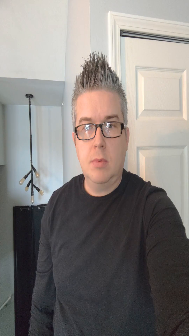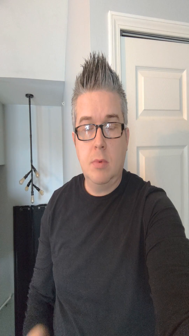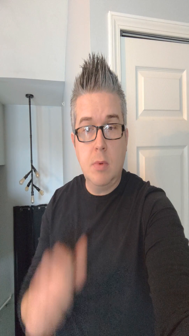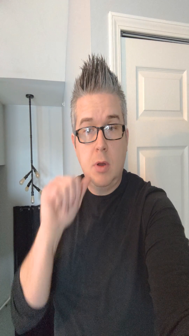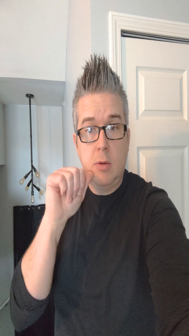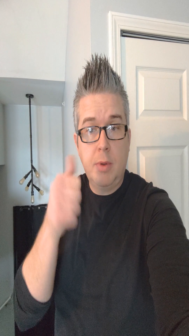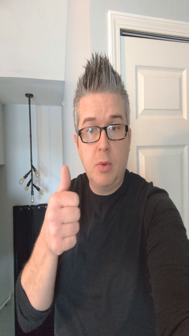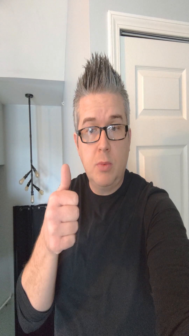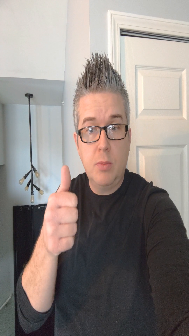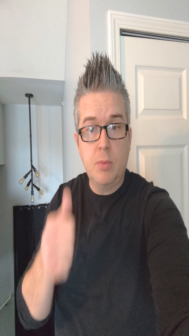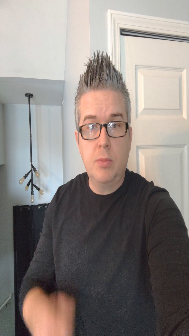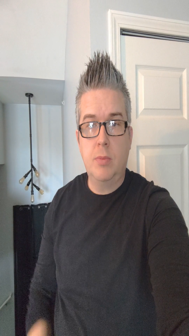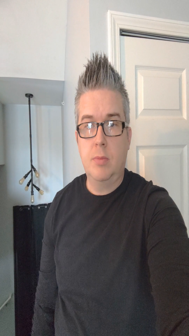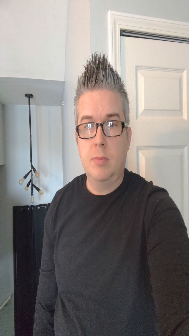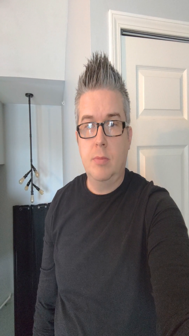tomorrow